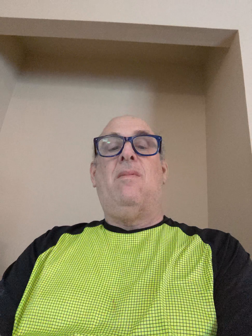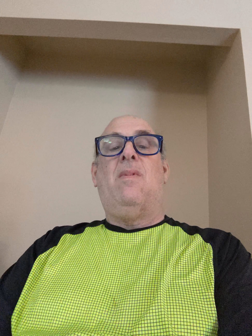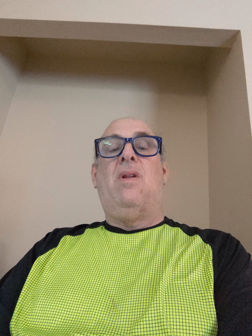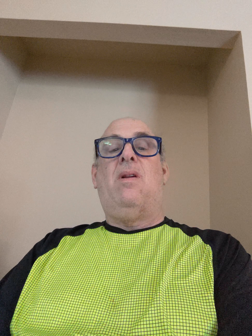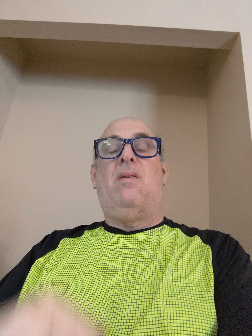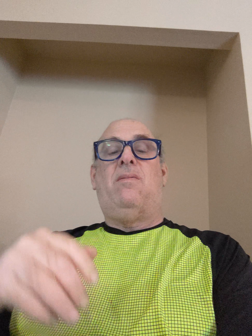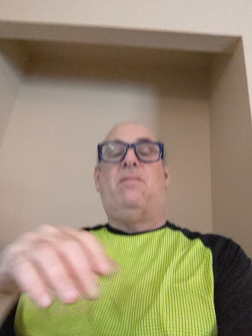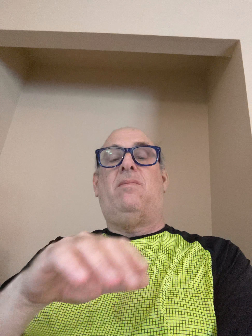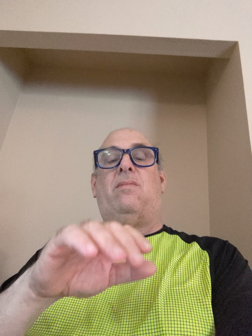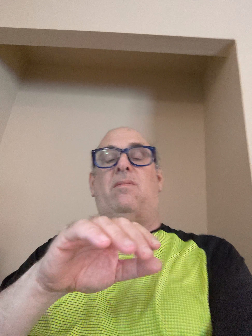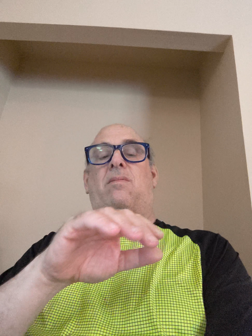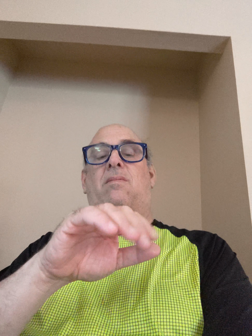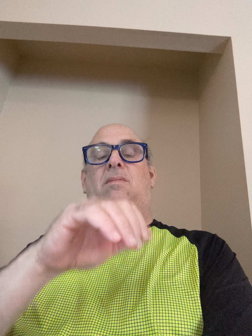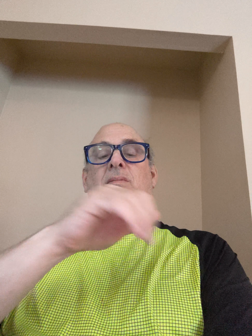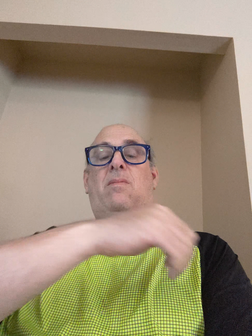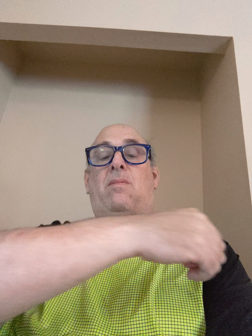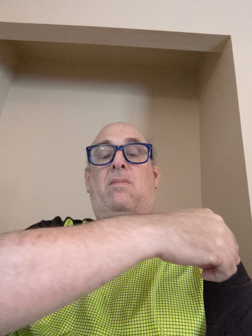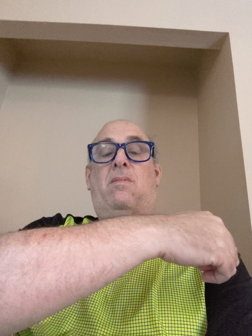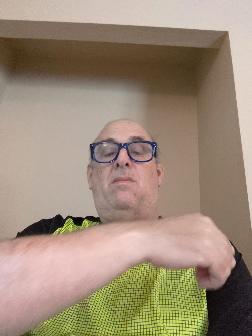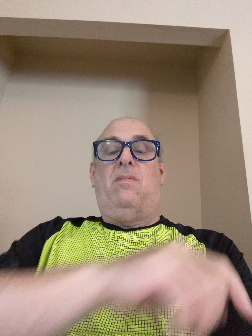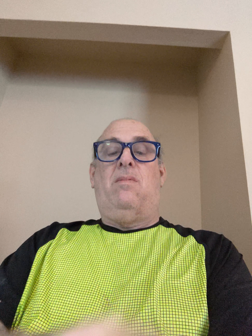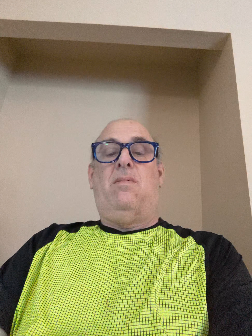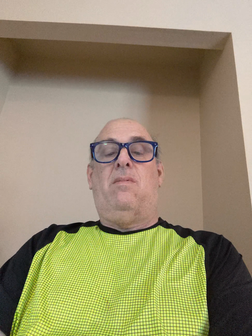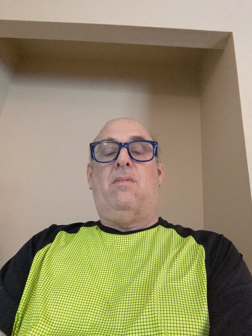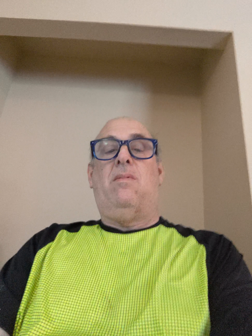arm